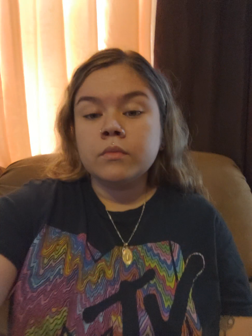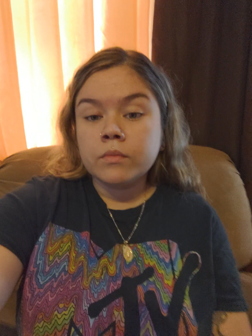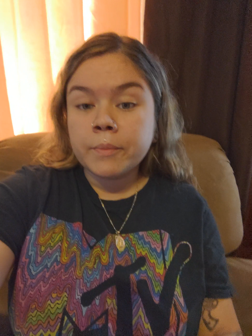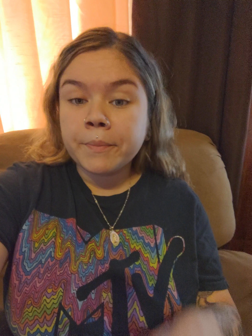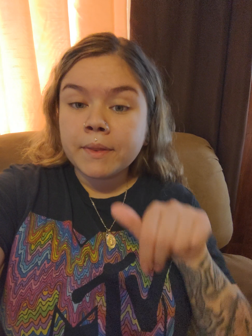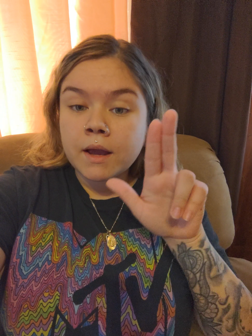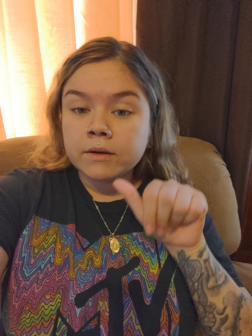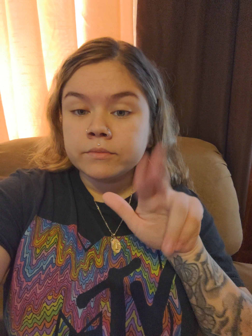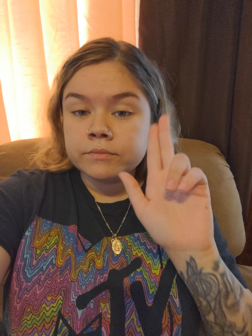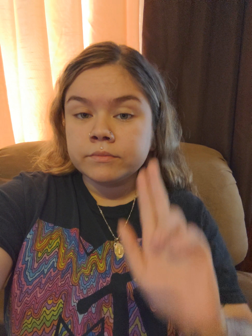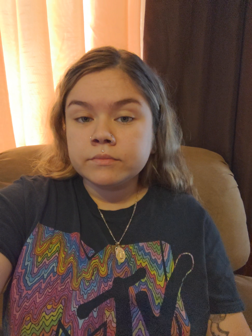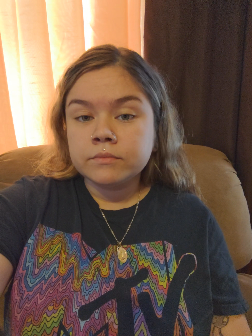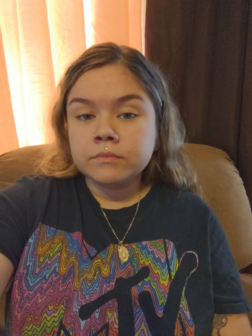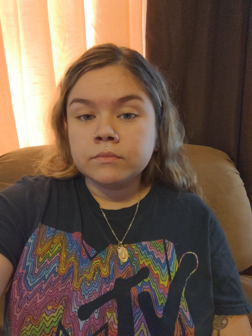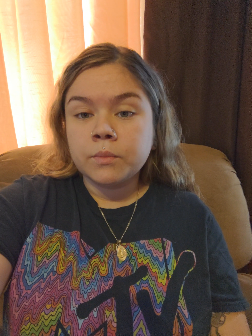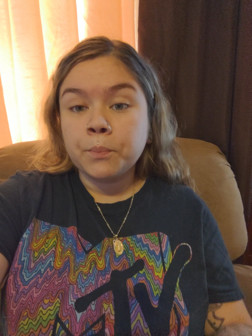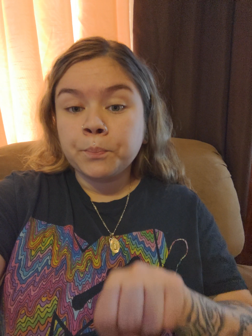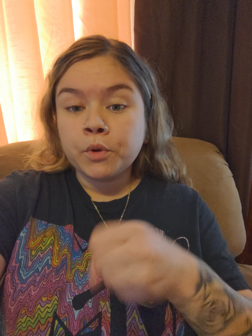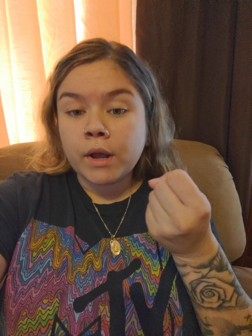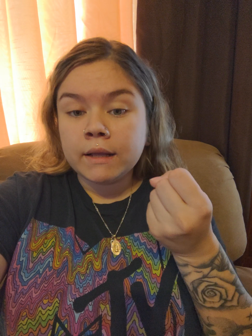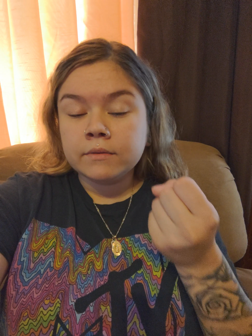lick